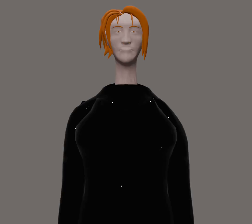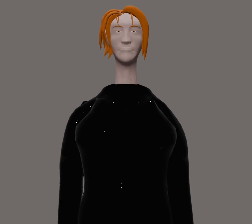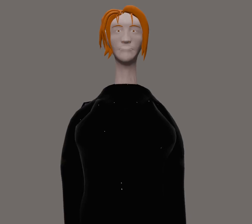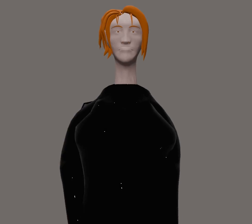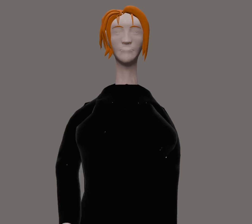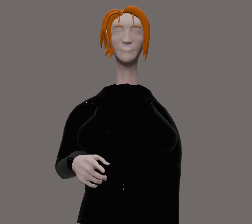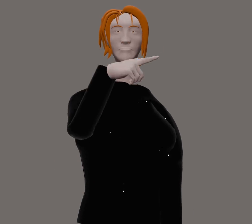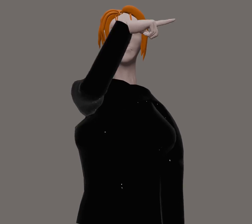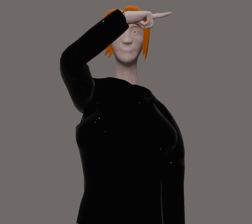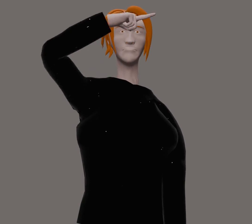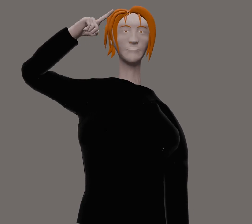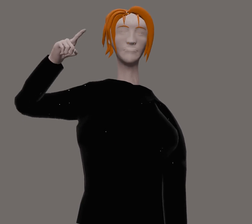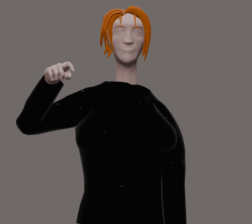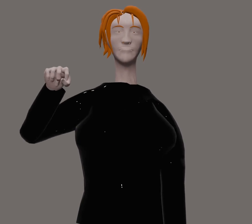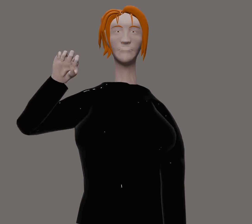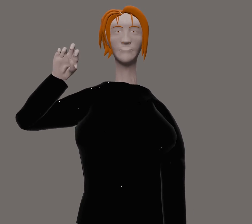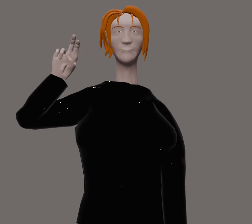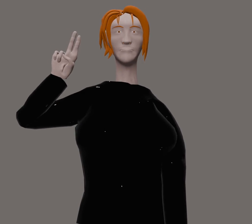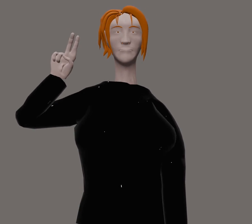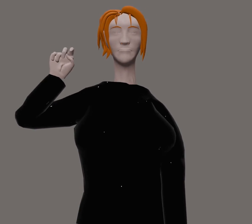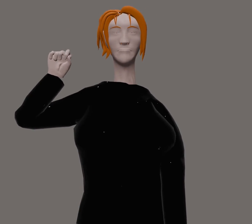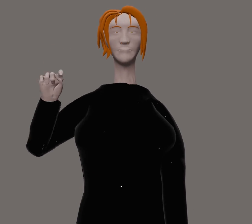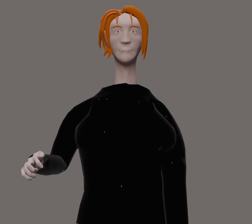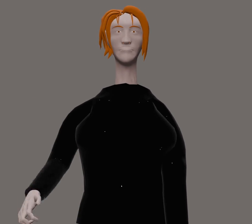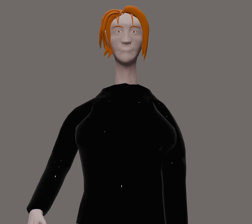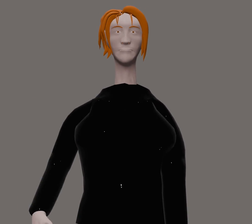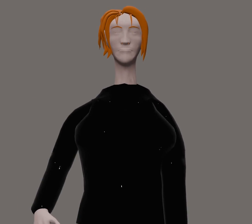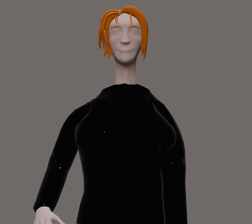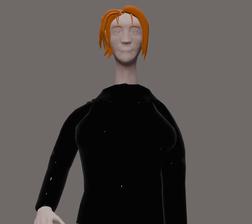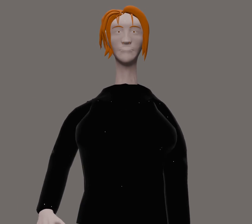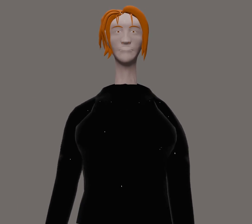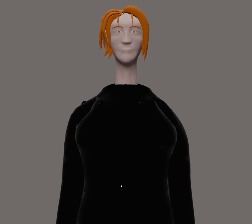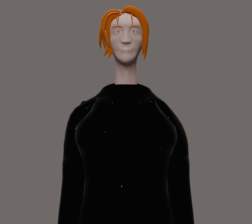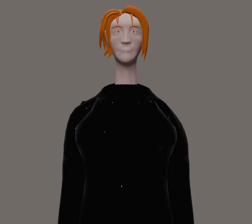Black Out